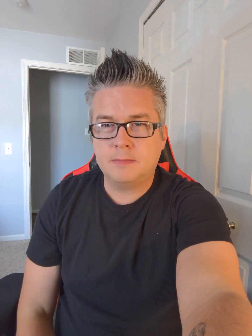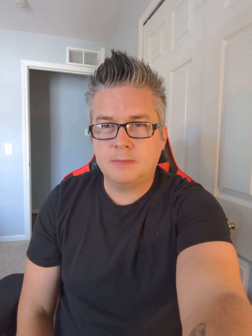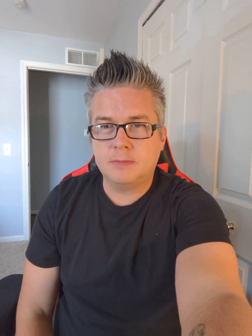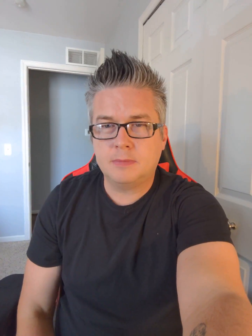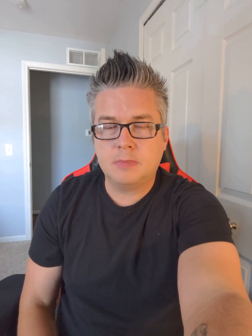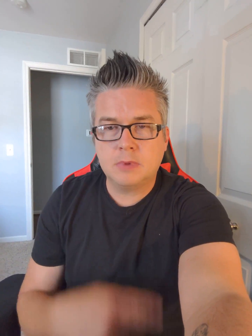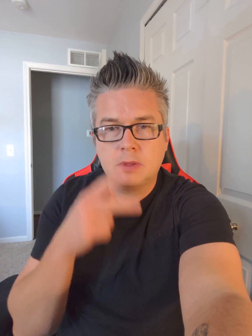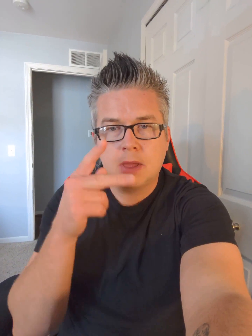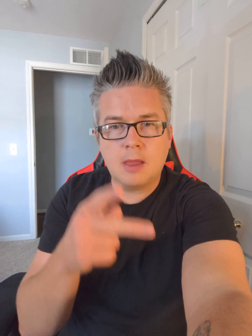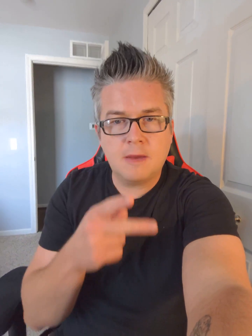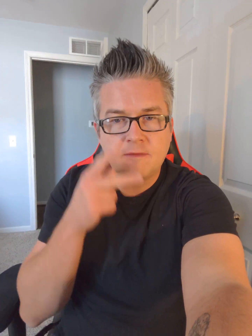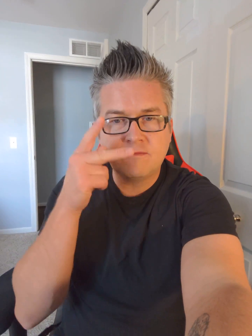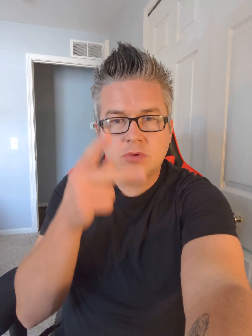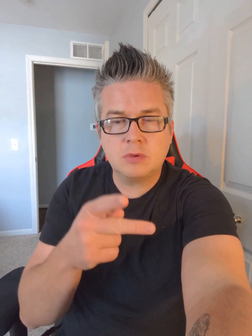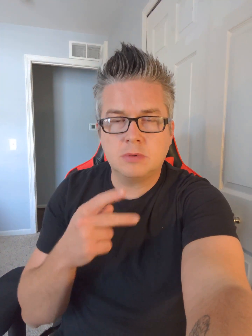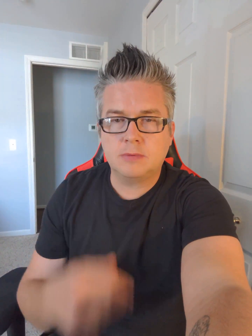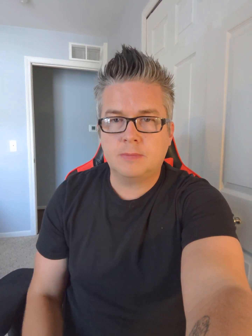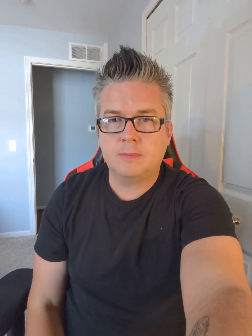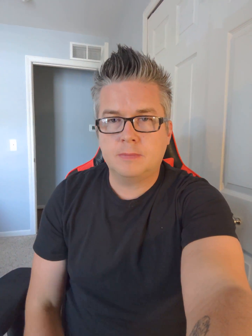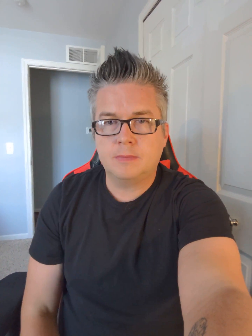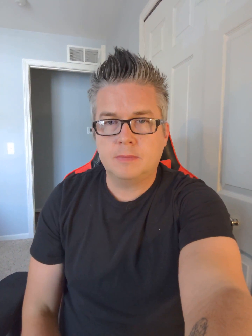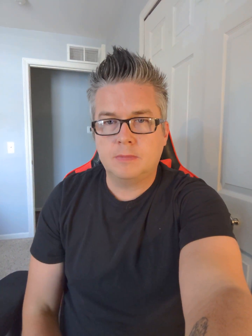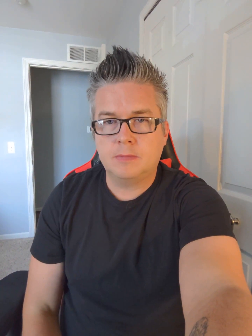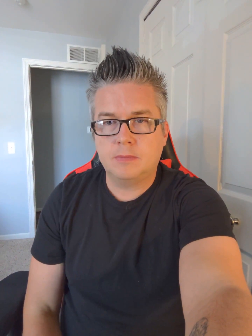careful